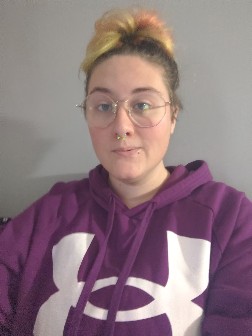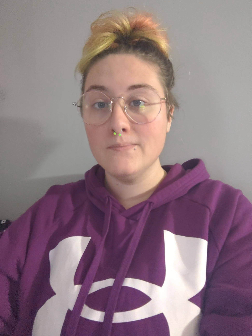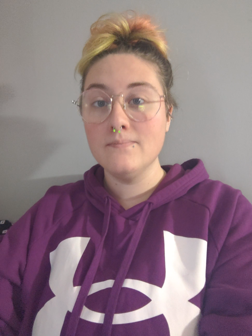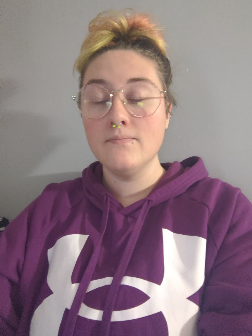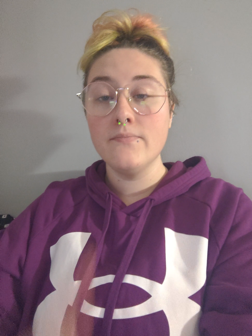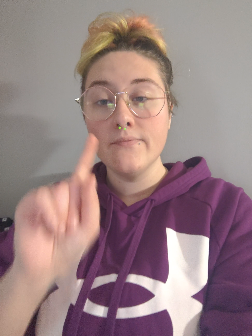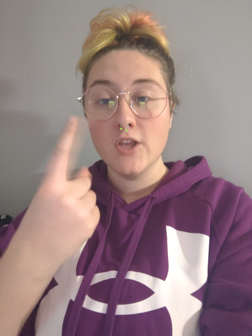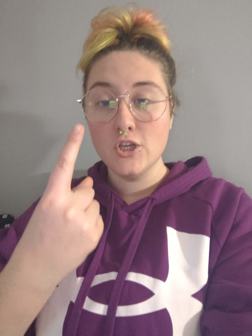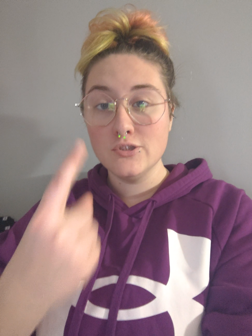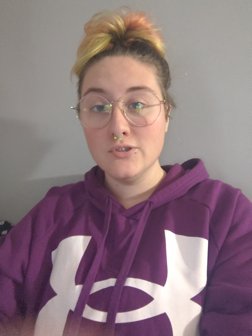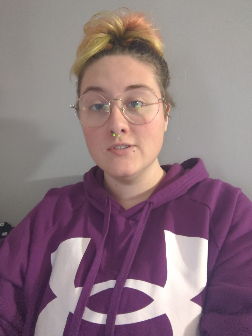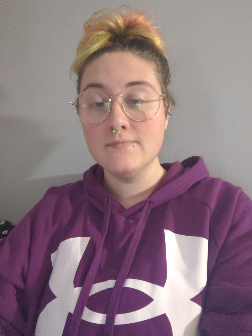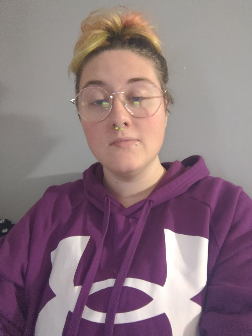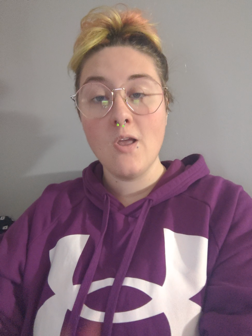first